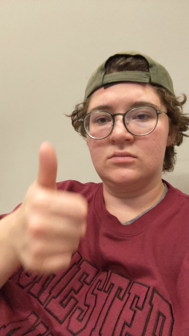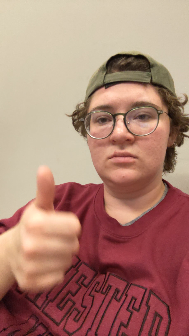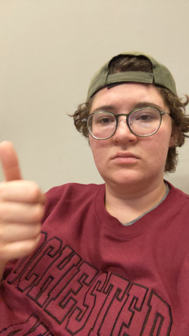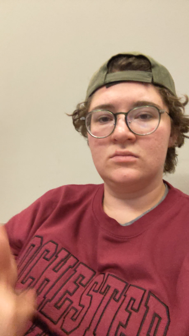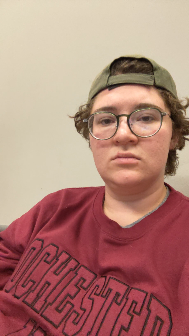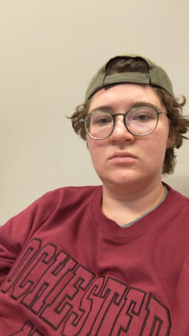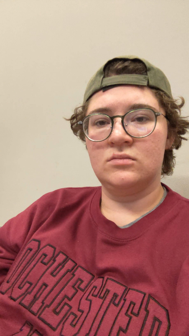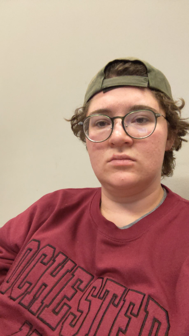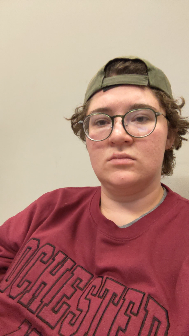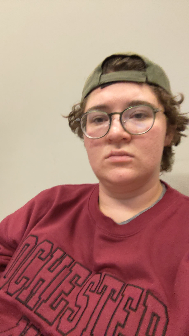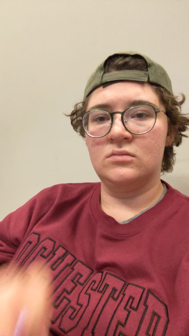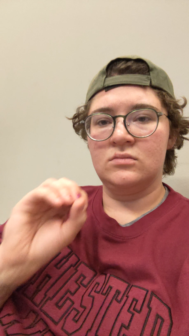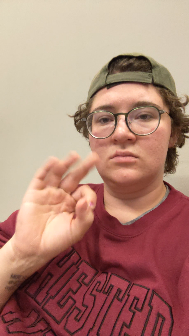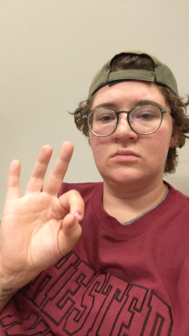of